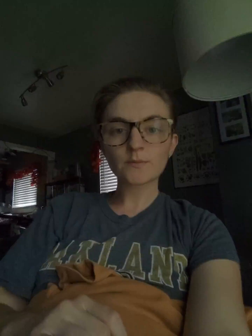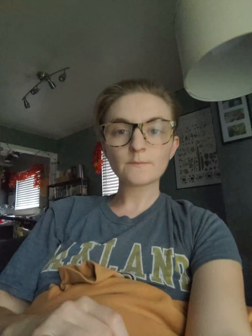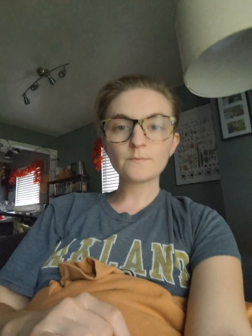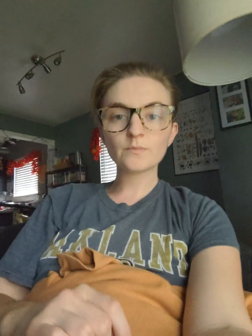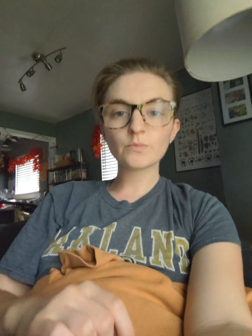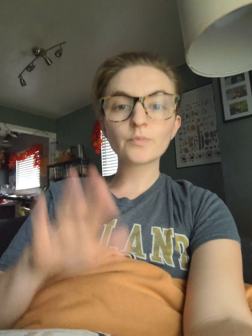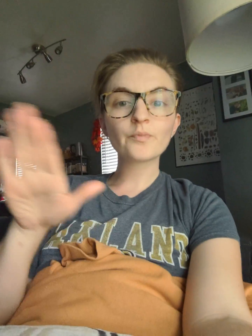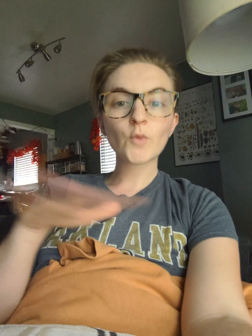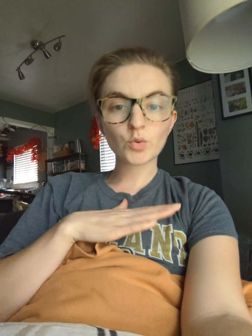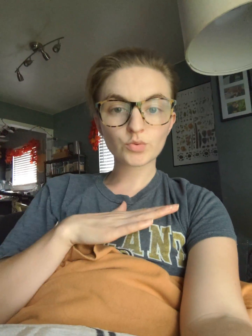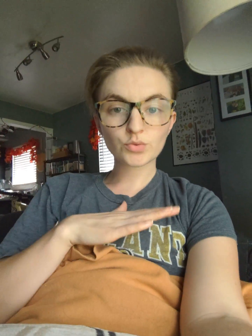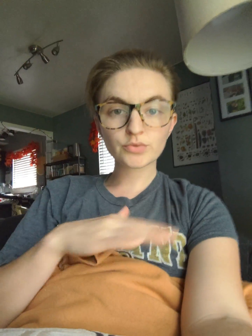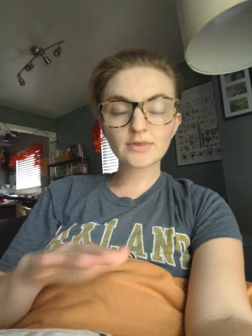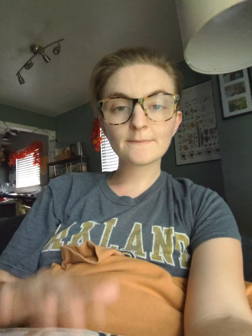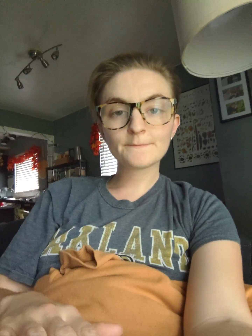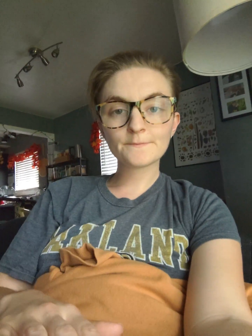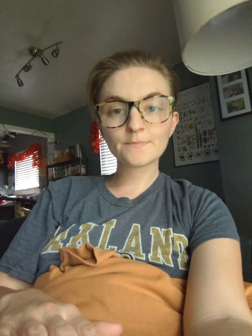full